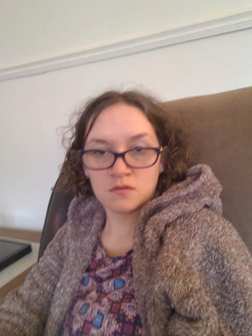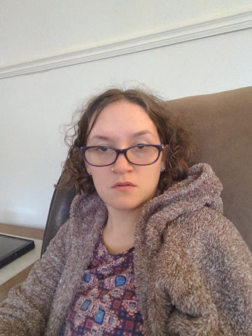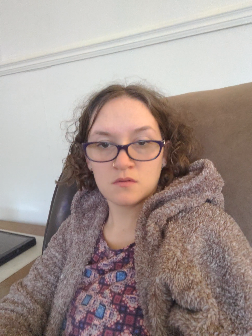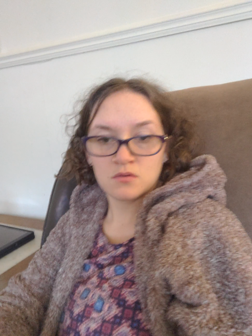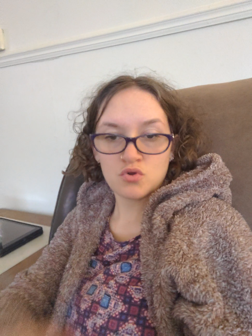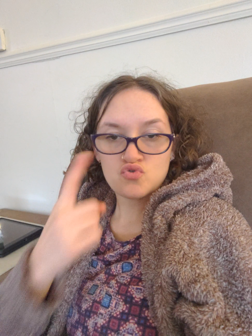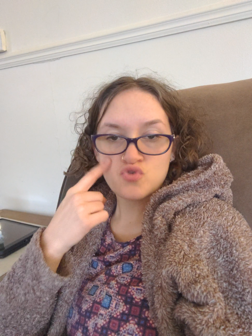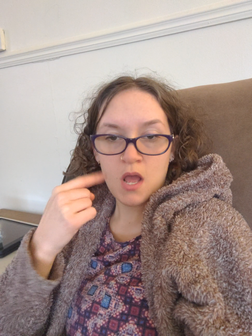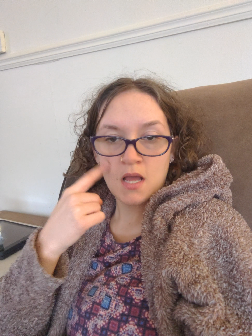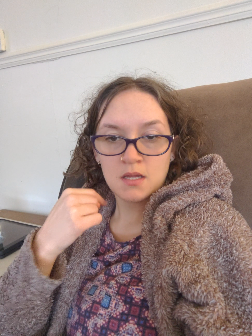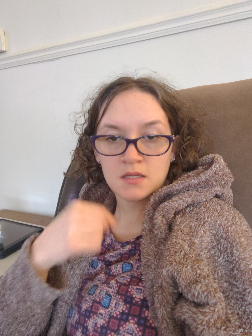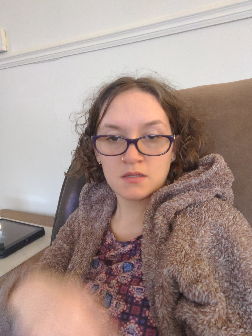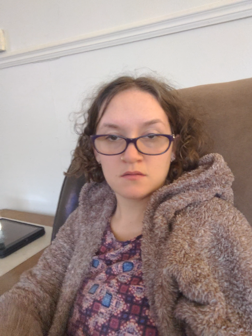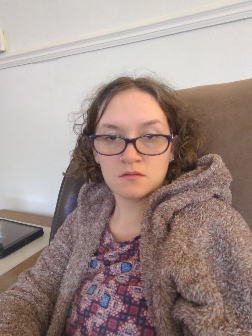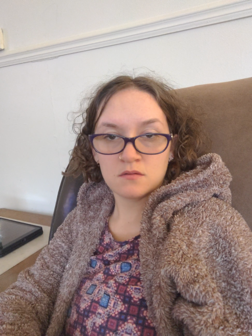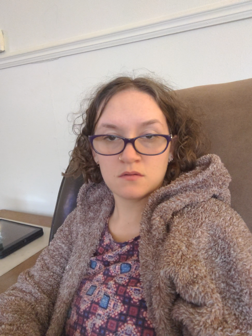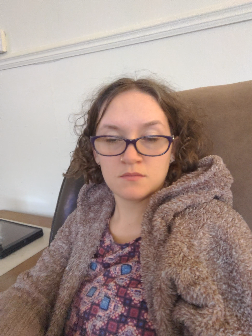cry